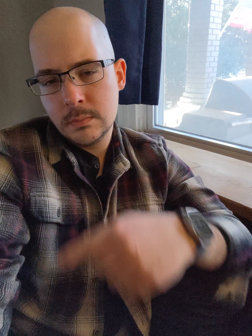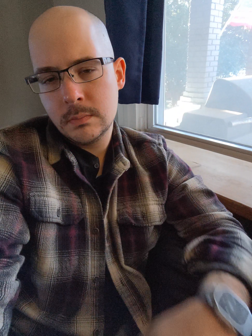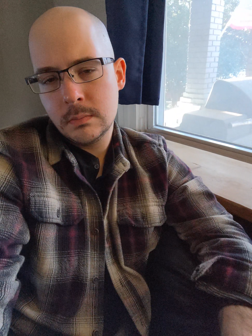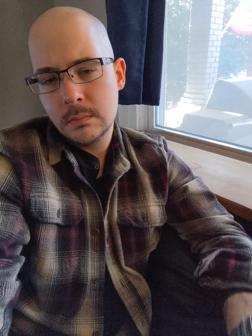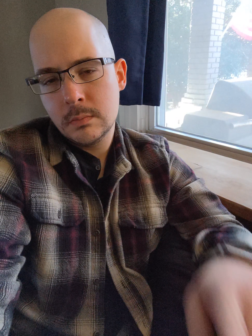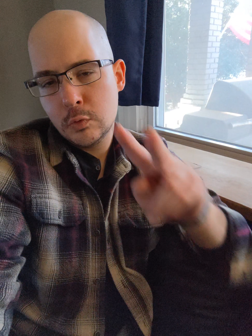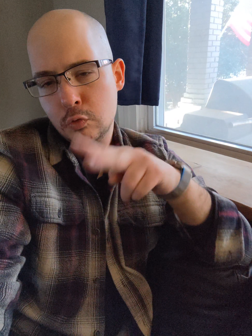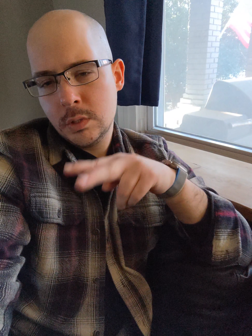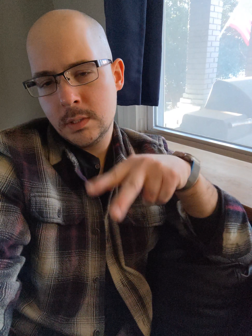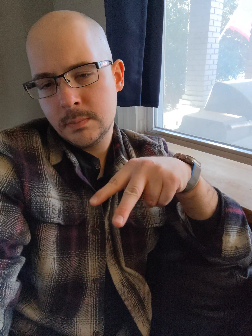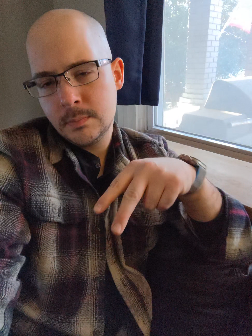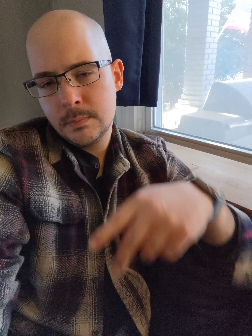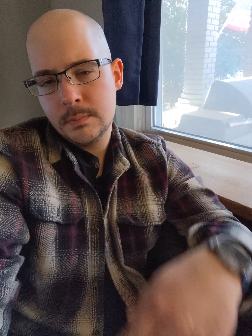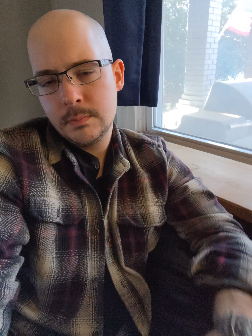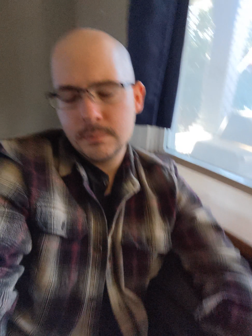read